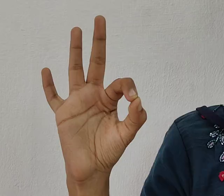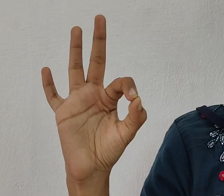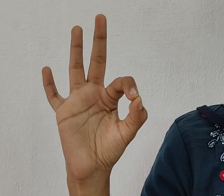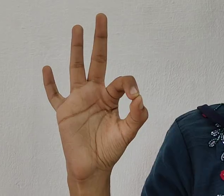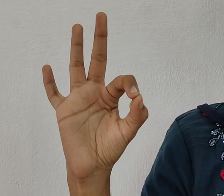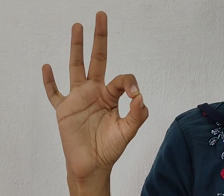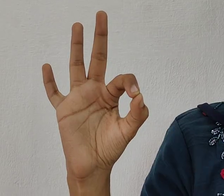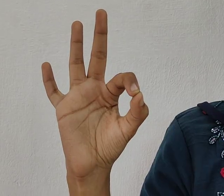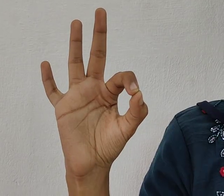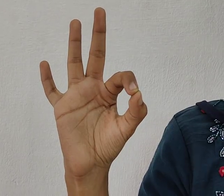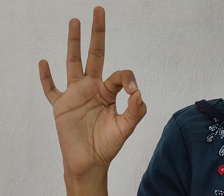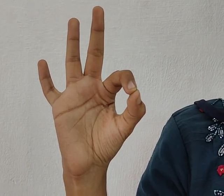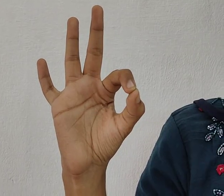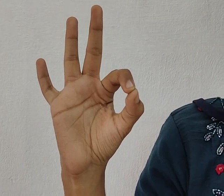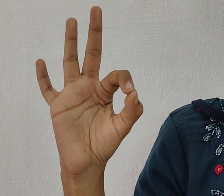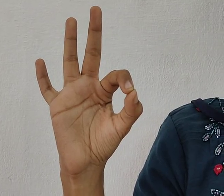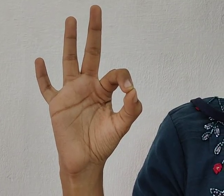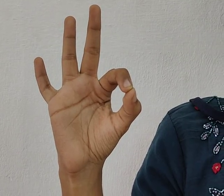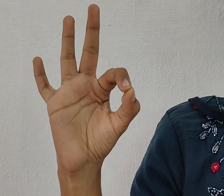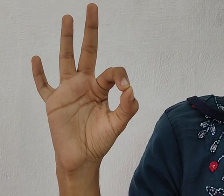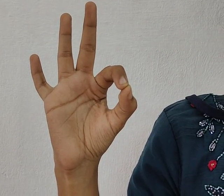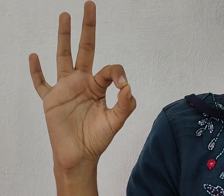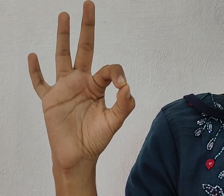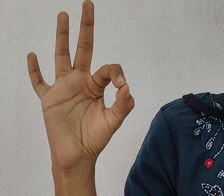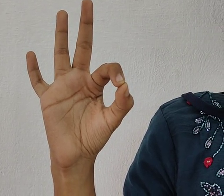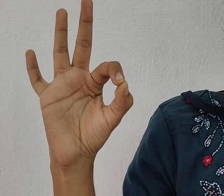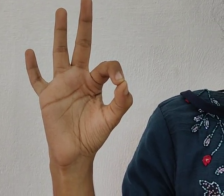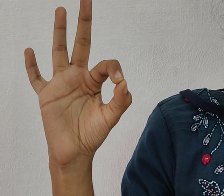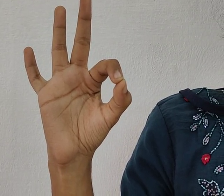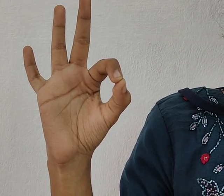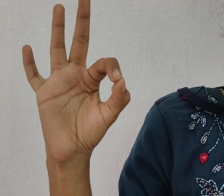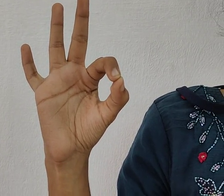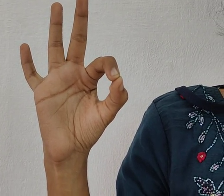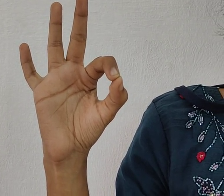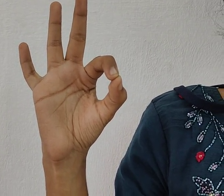ഒ